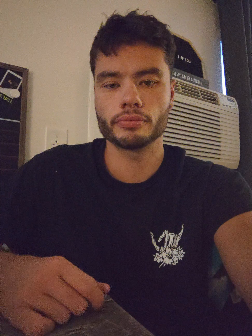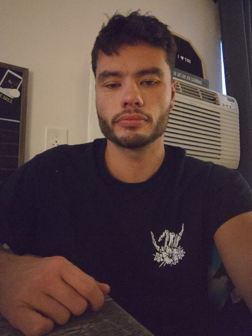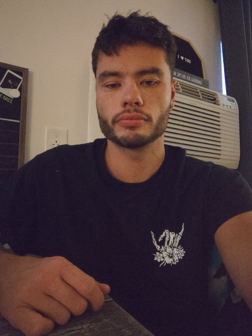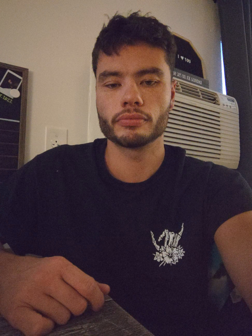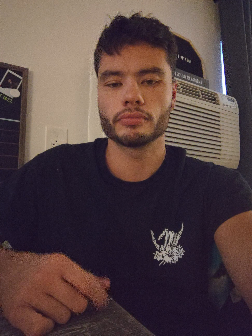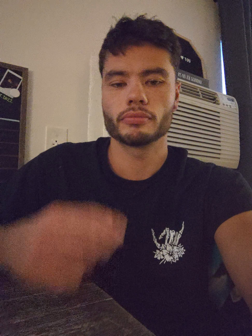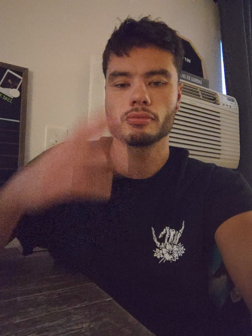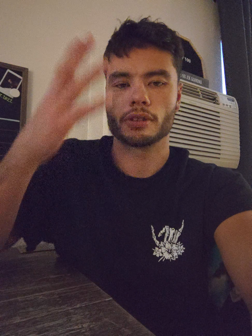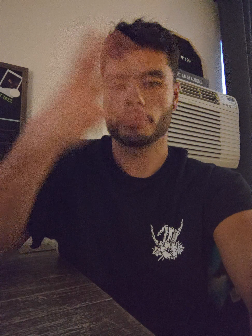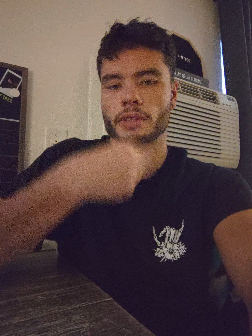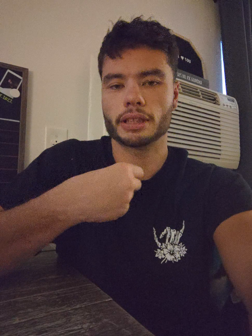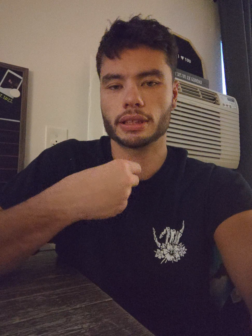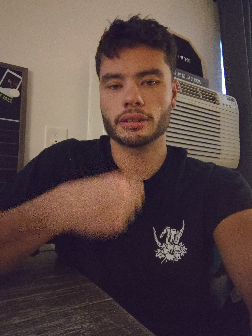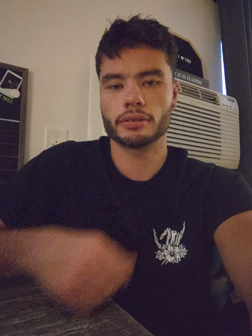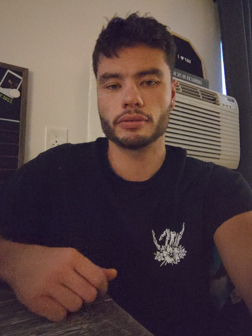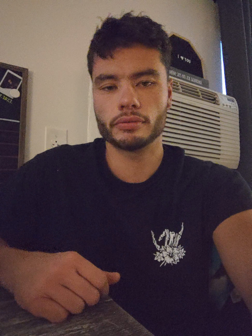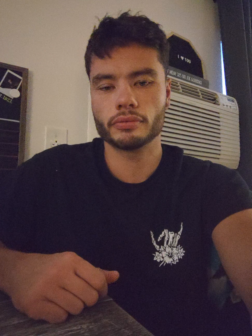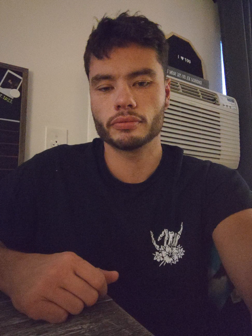pretty